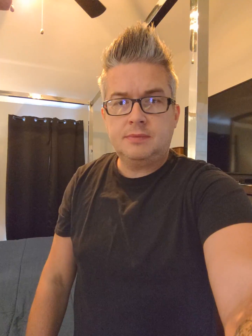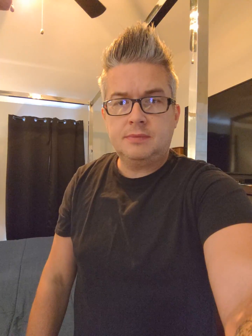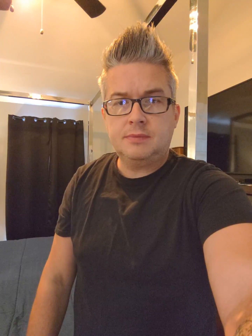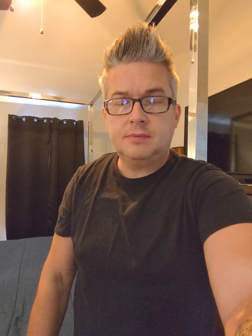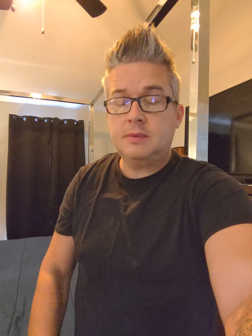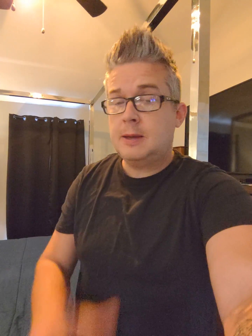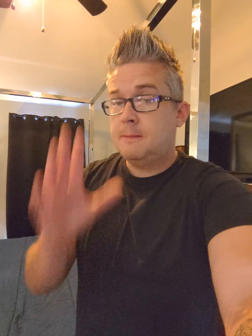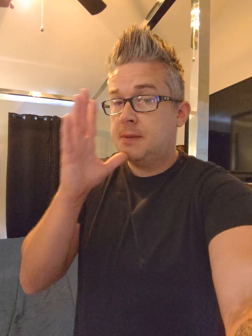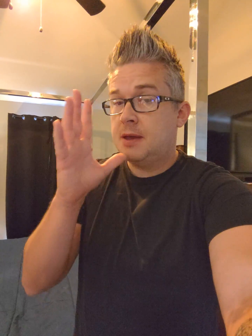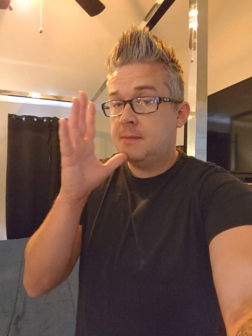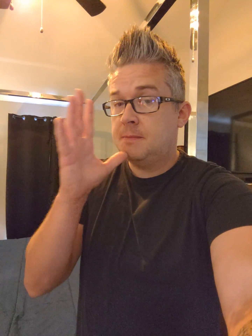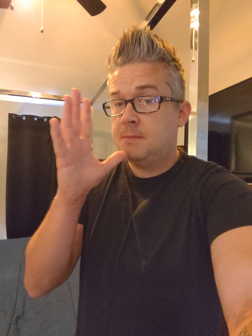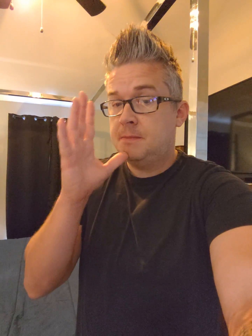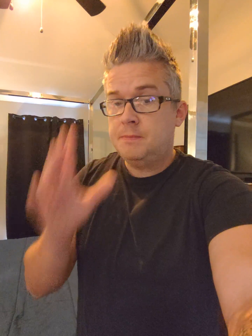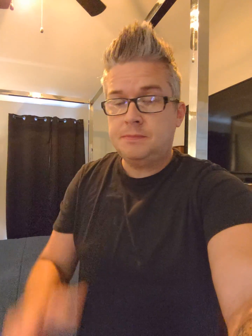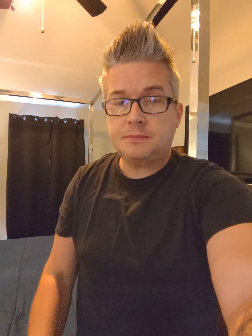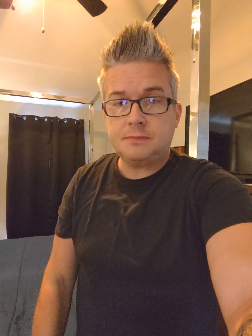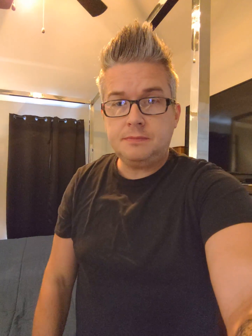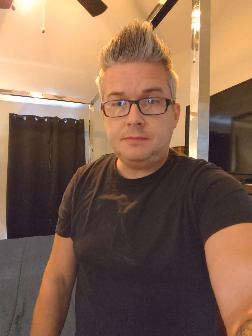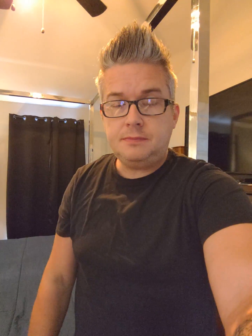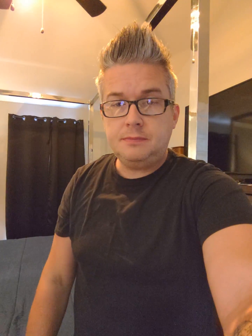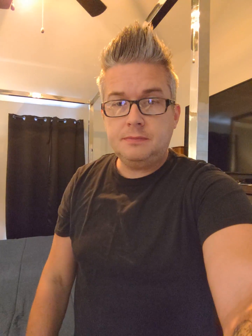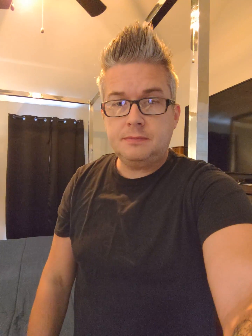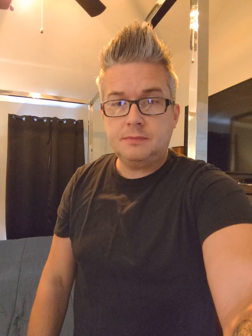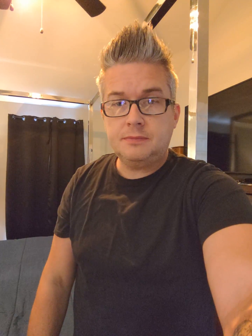mommy